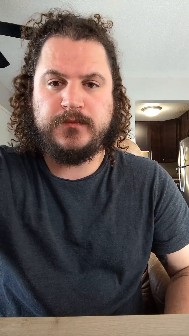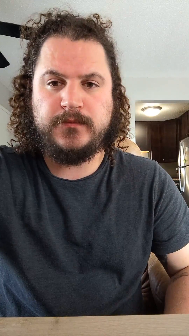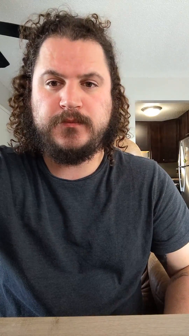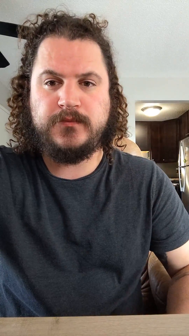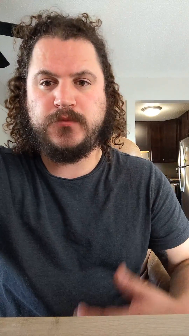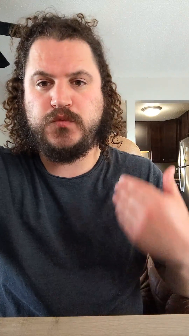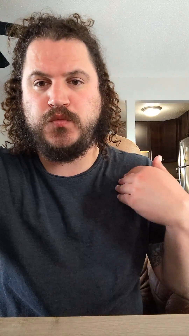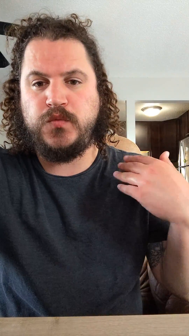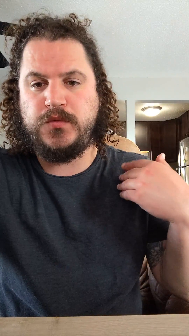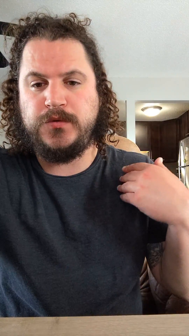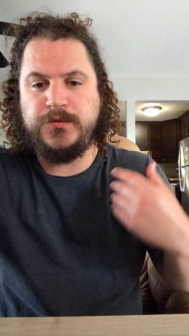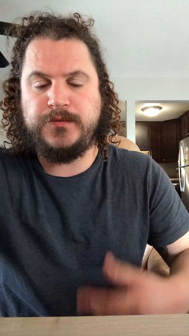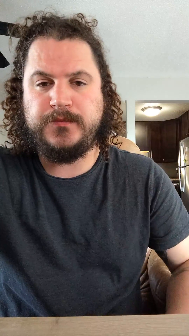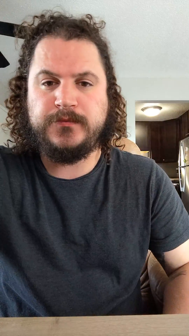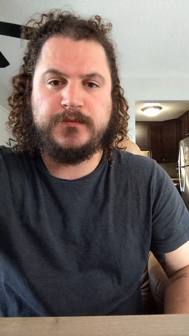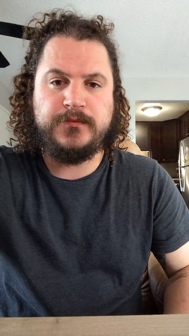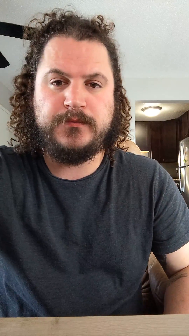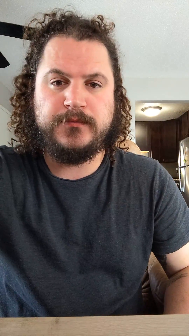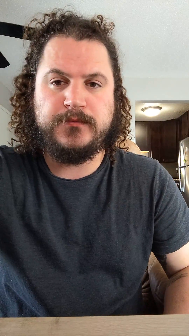shoulder